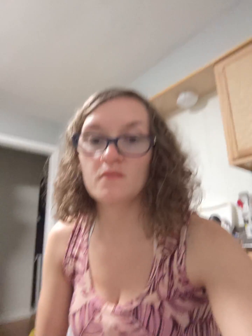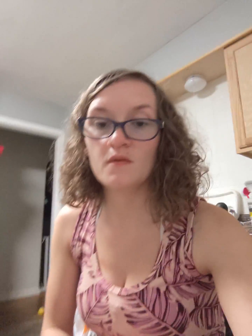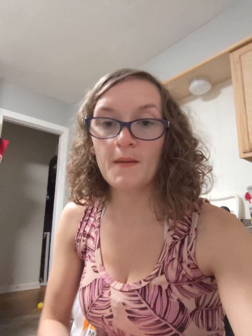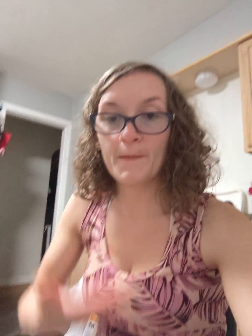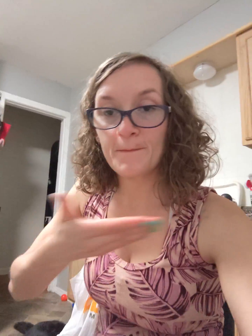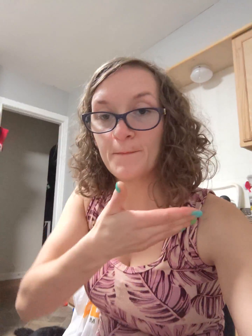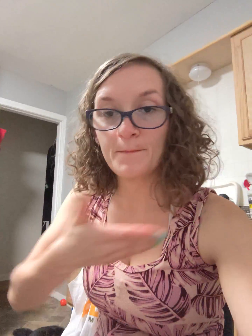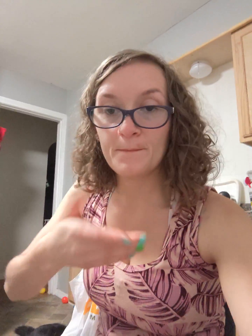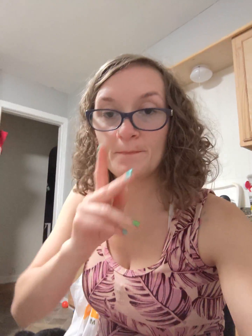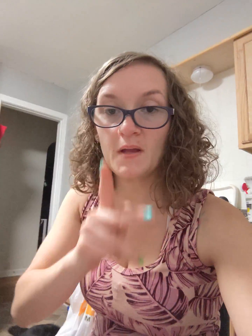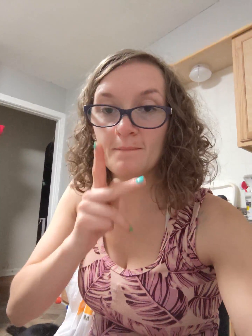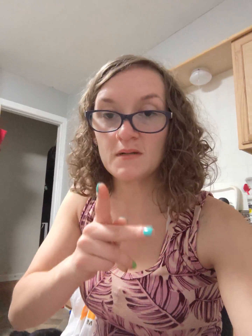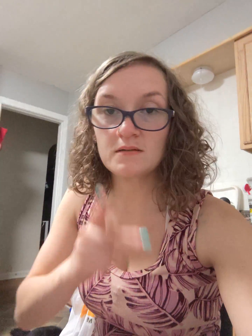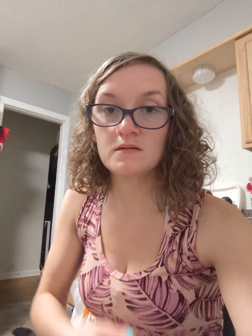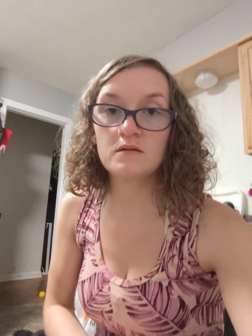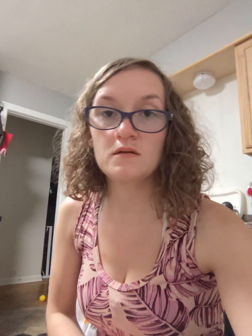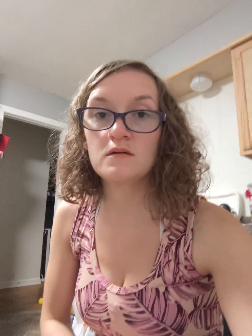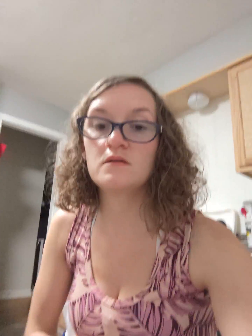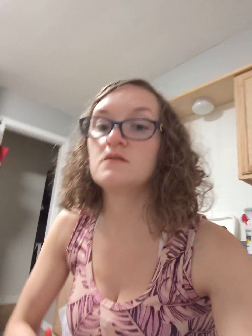babysitter